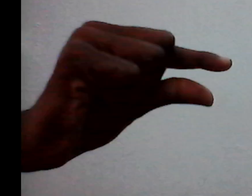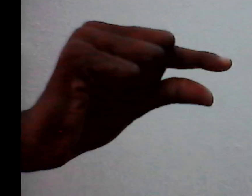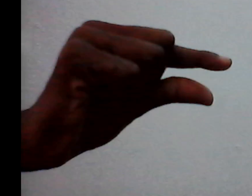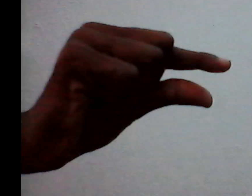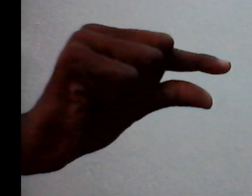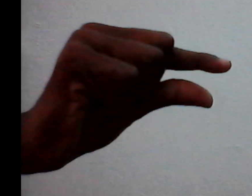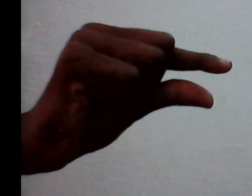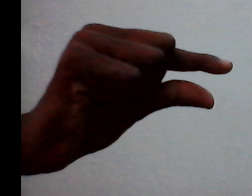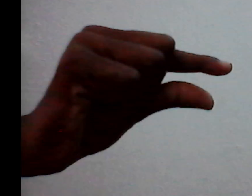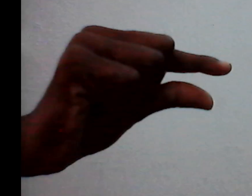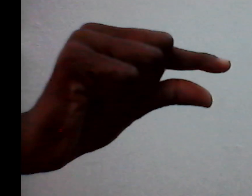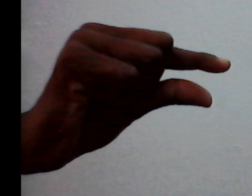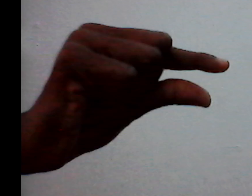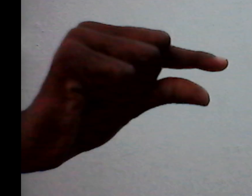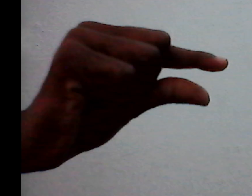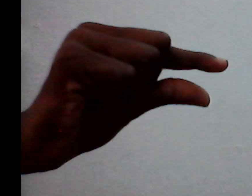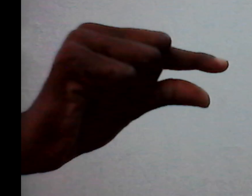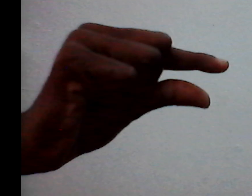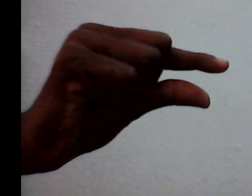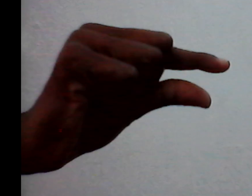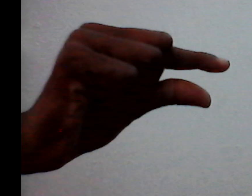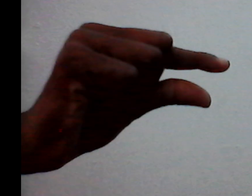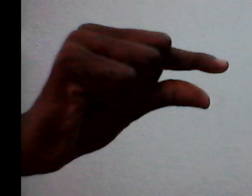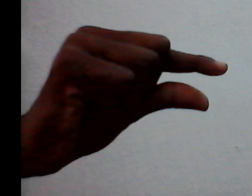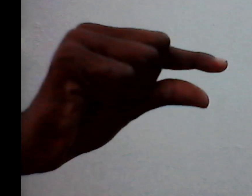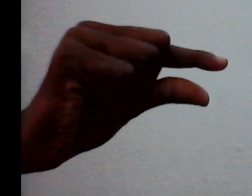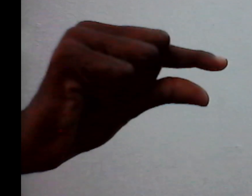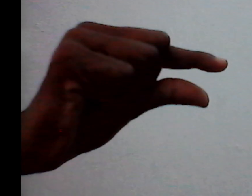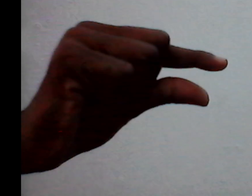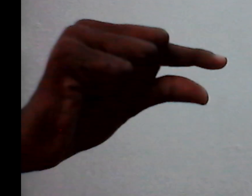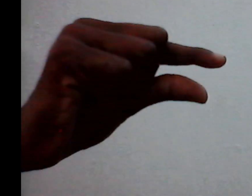ഉ